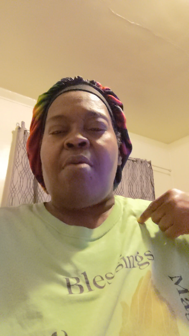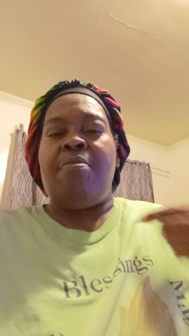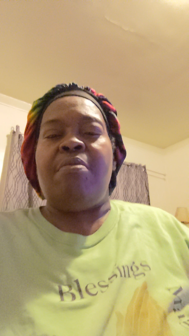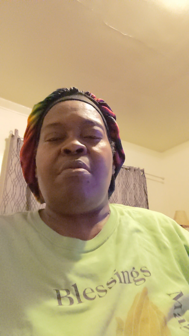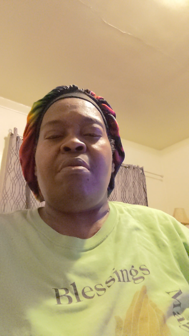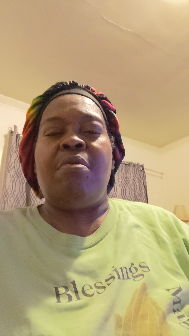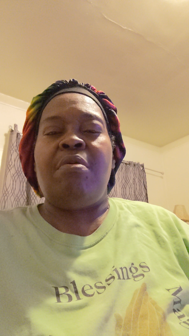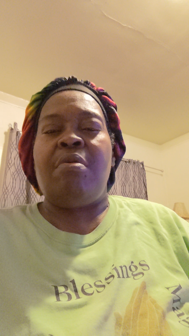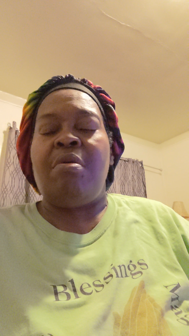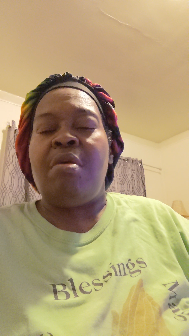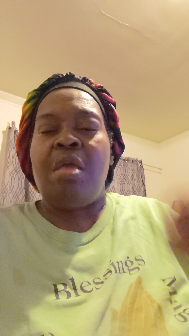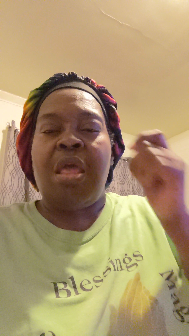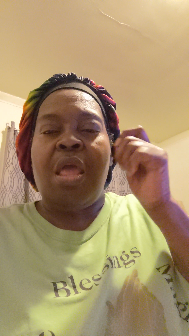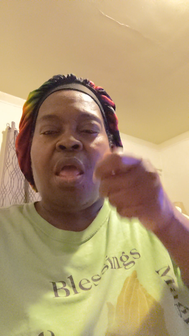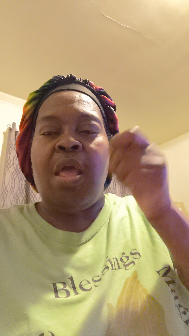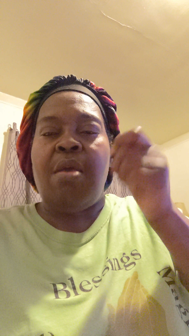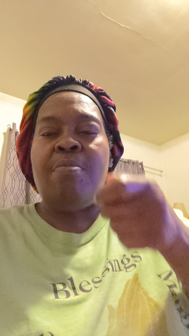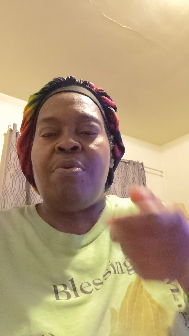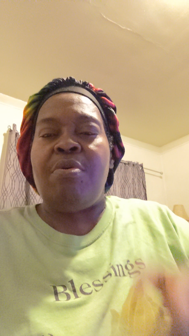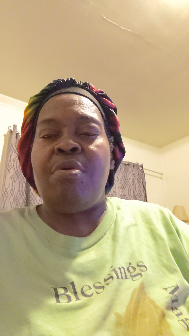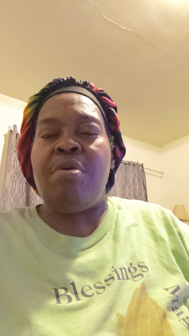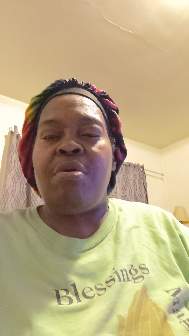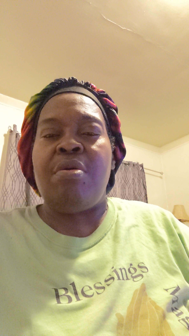hammer